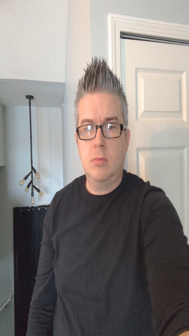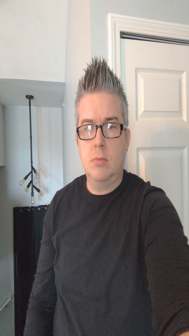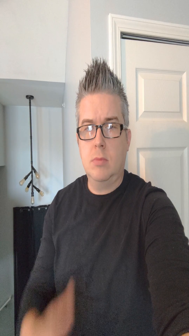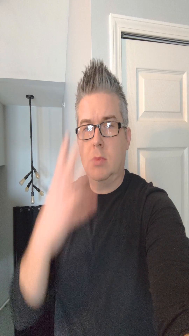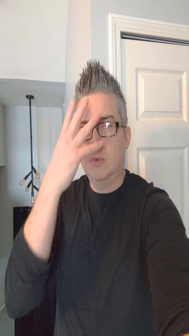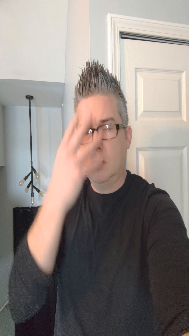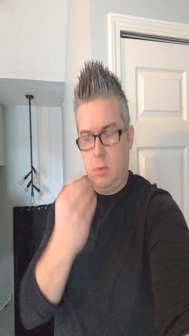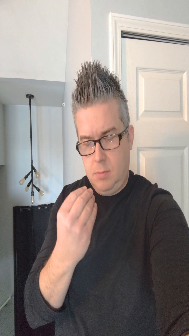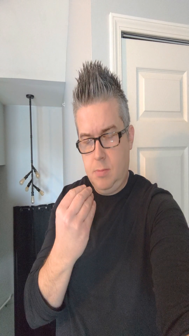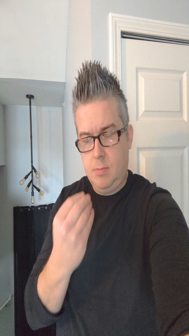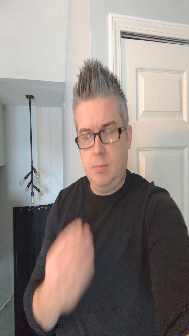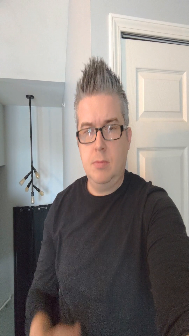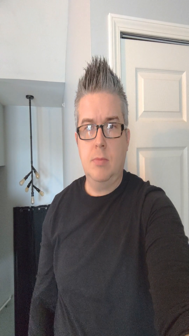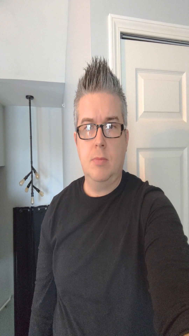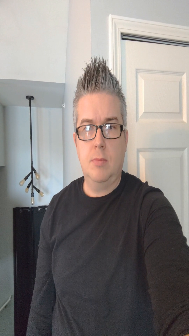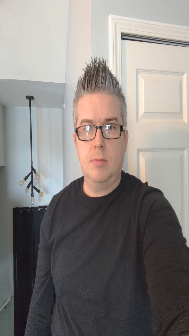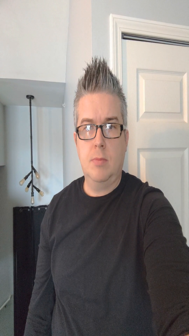sleep